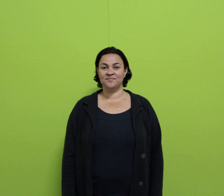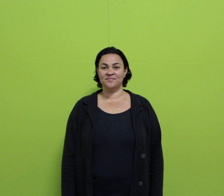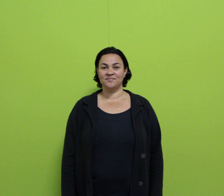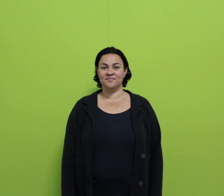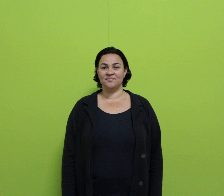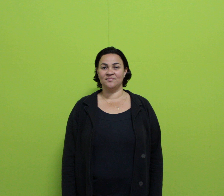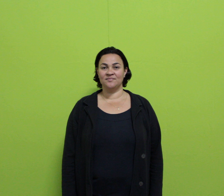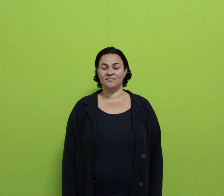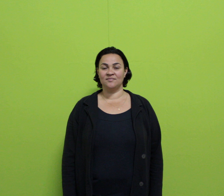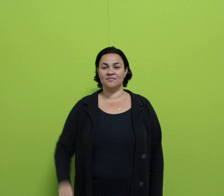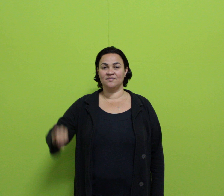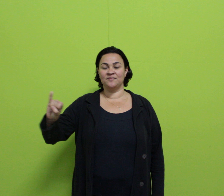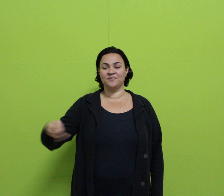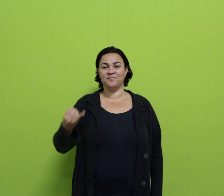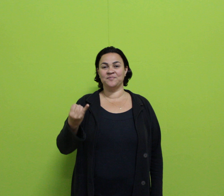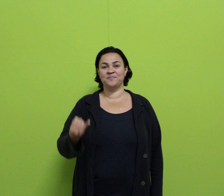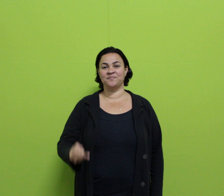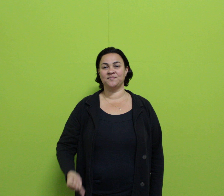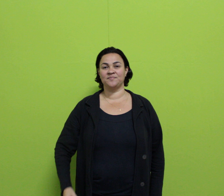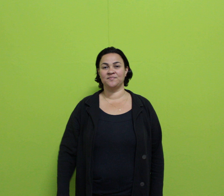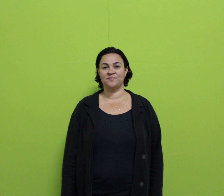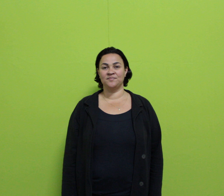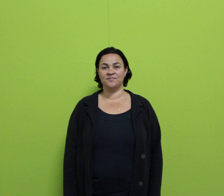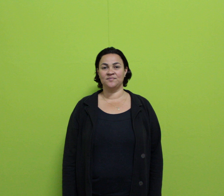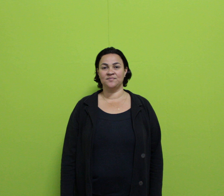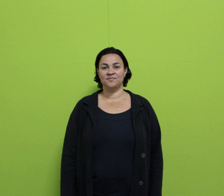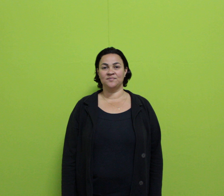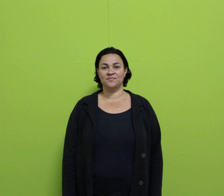aproveitar